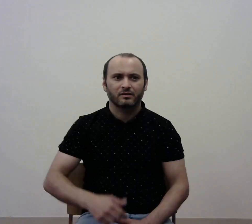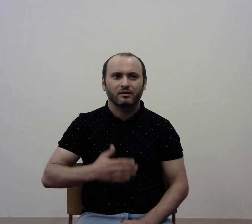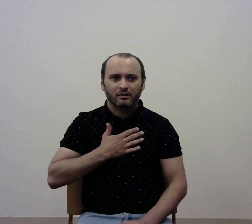mən